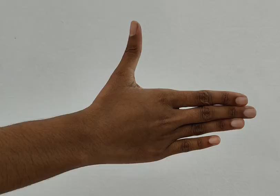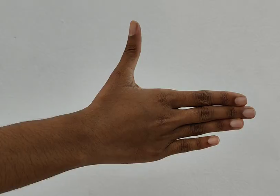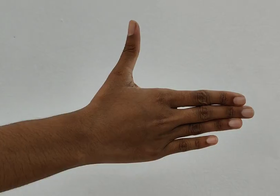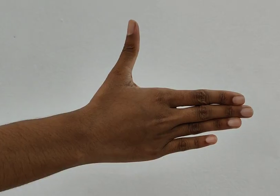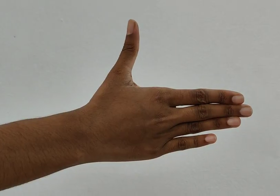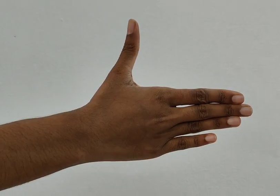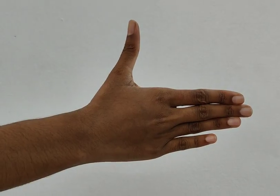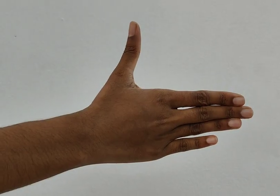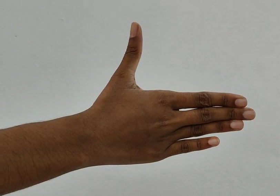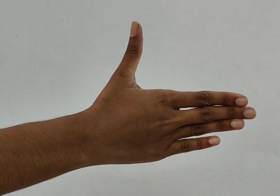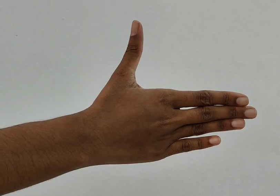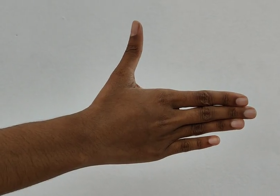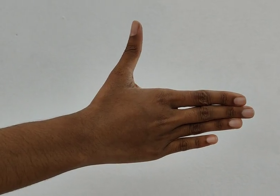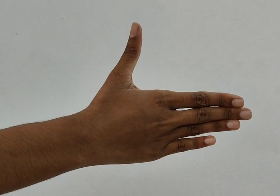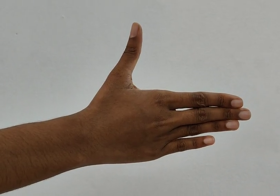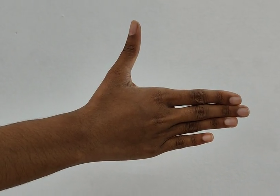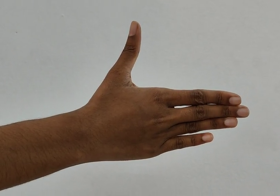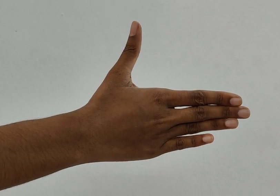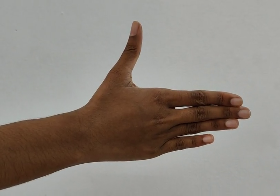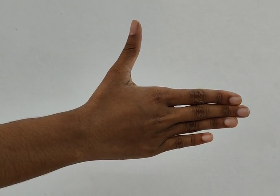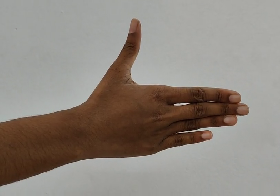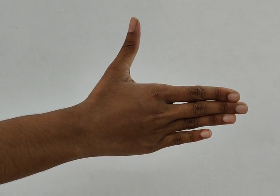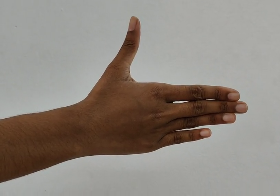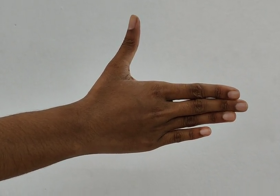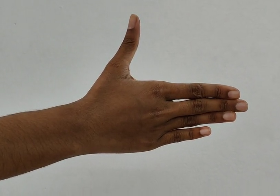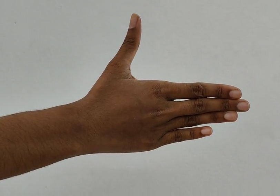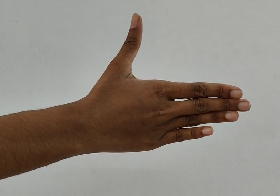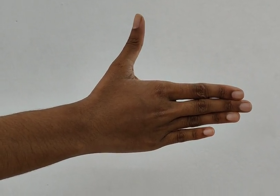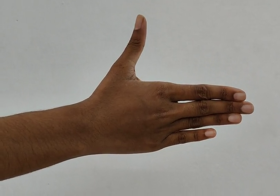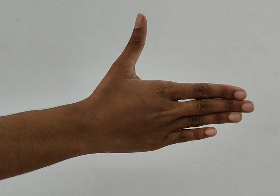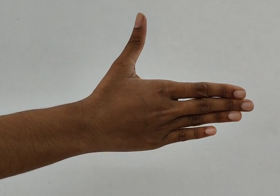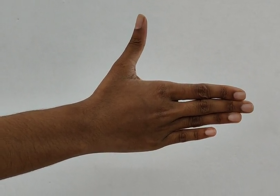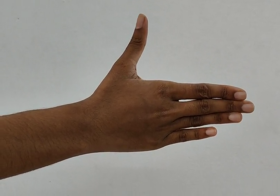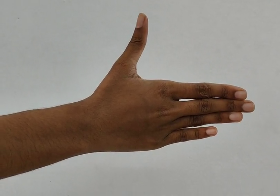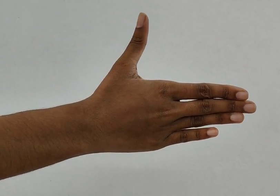ആ